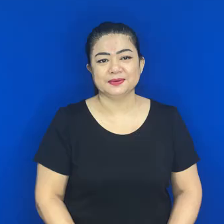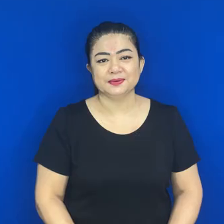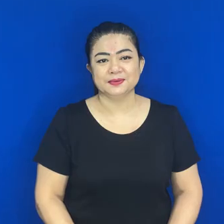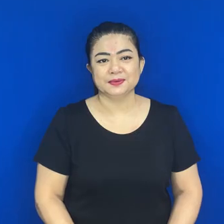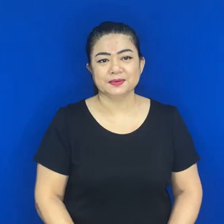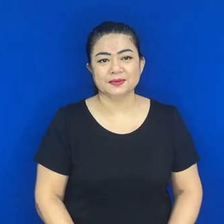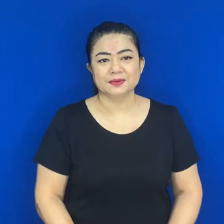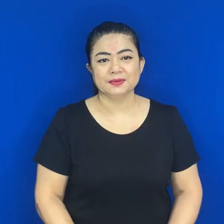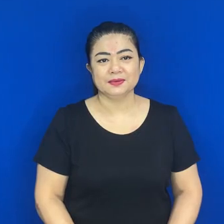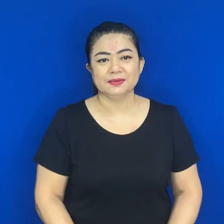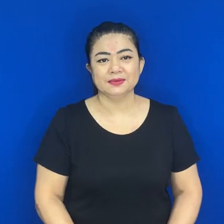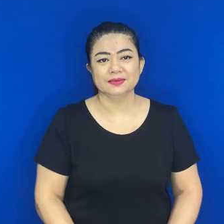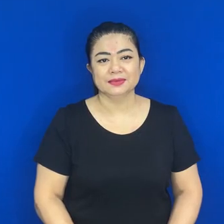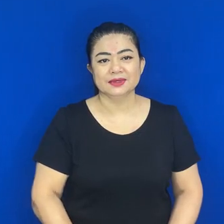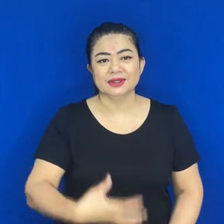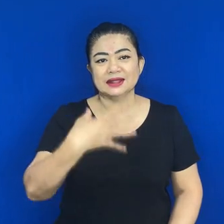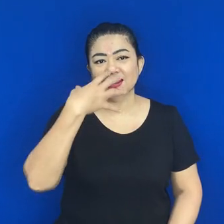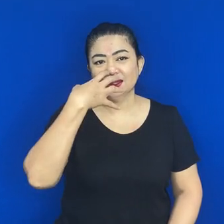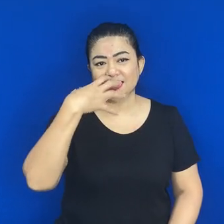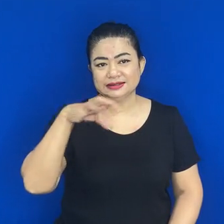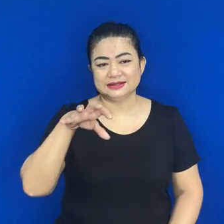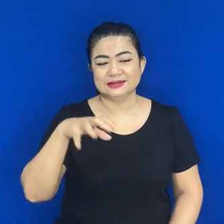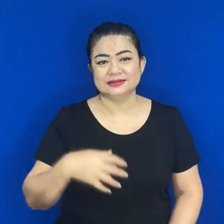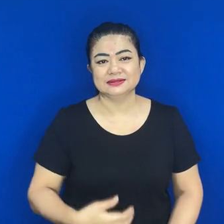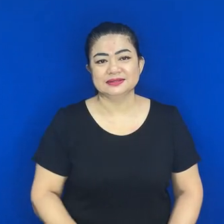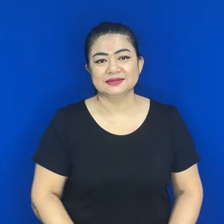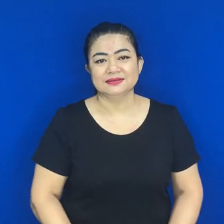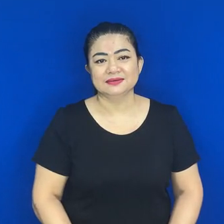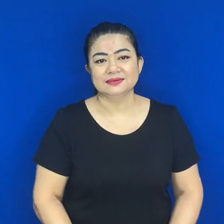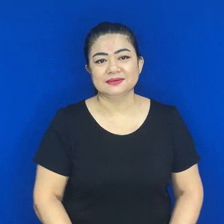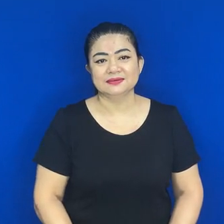hot